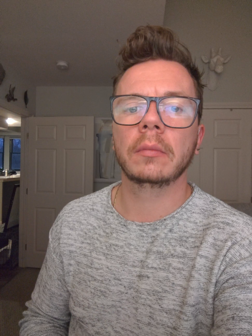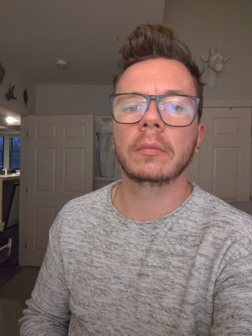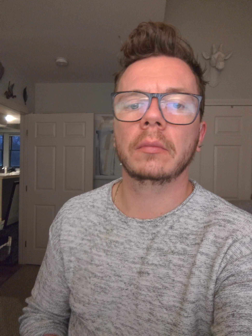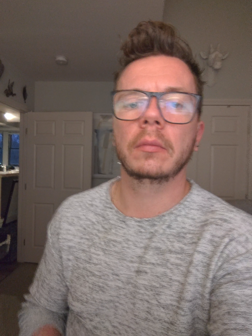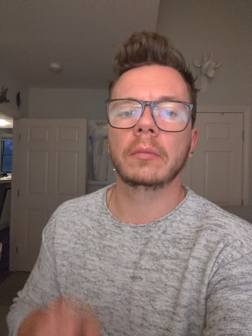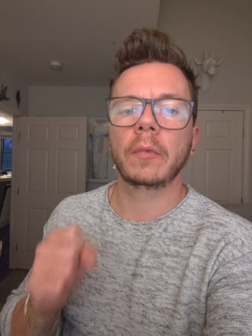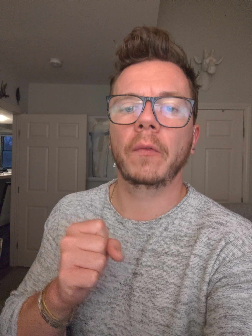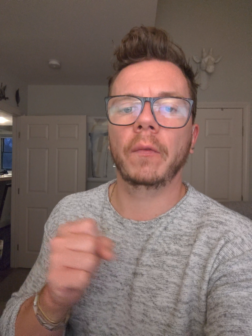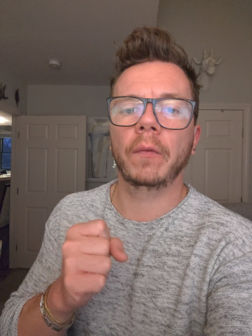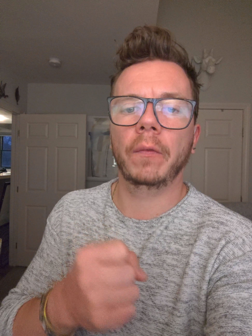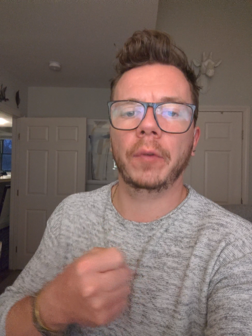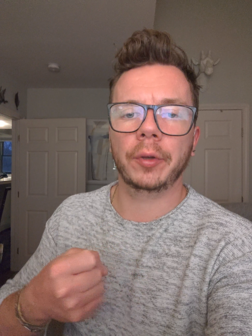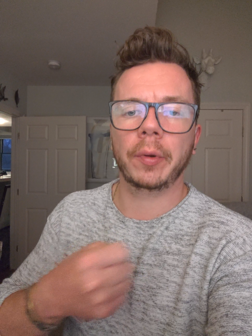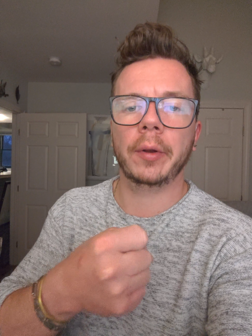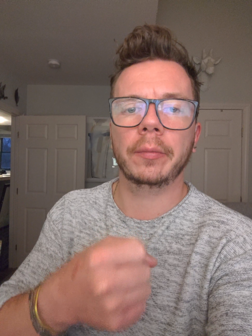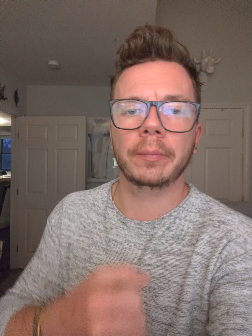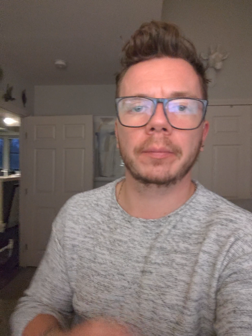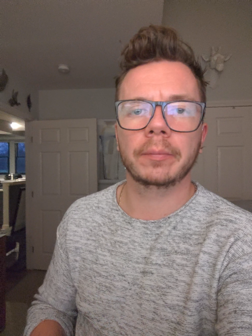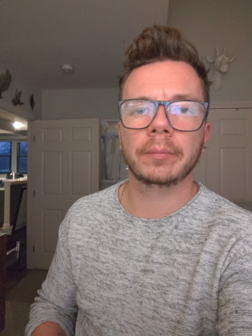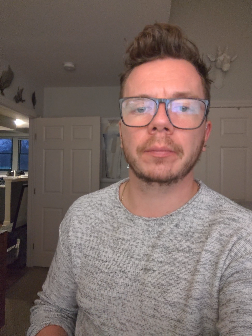refrigerator